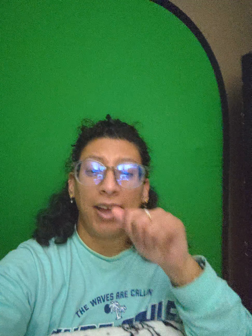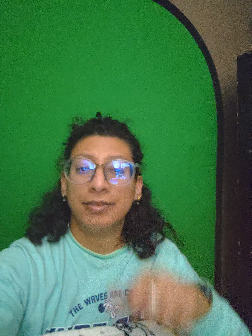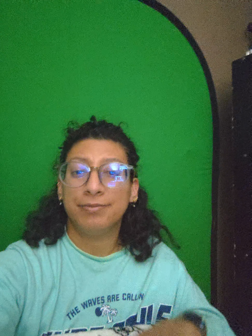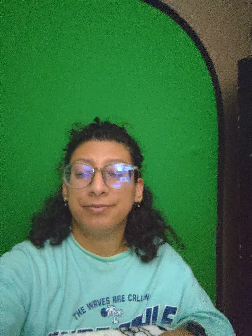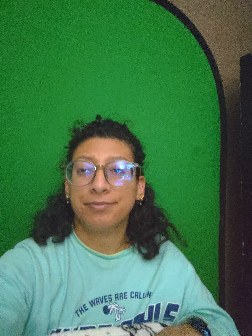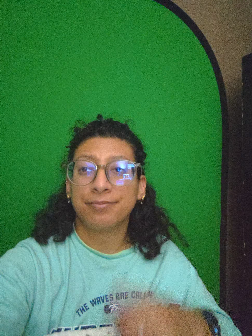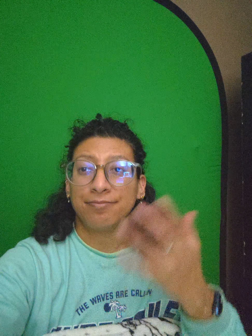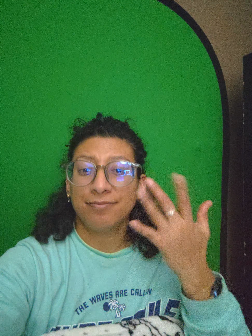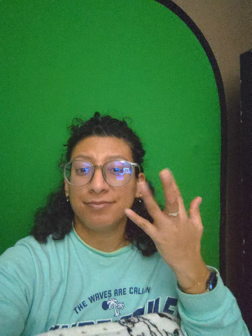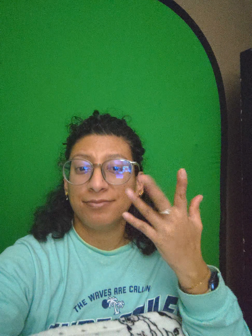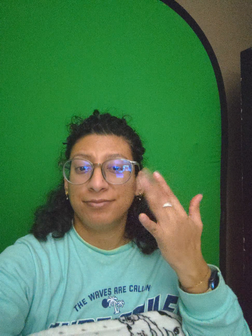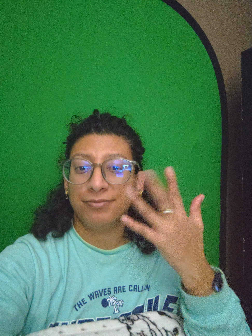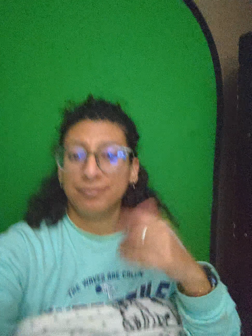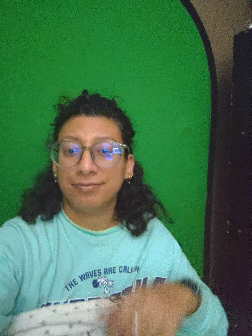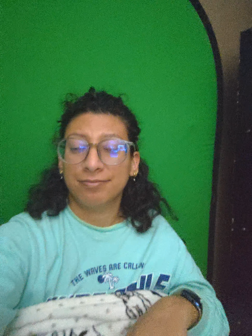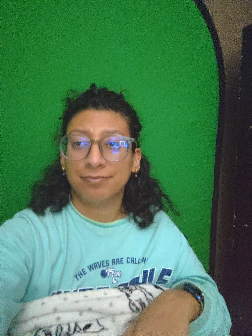finger